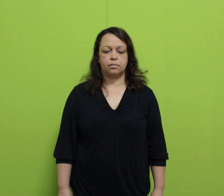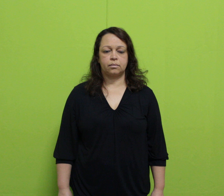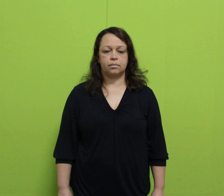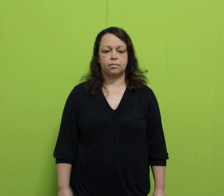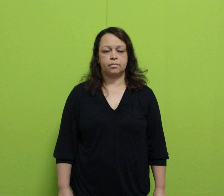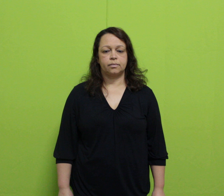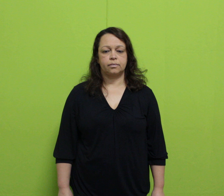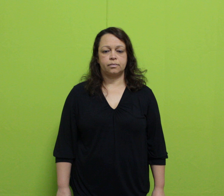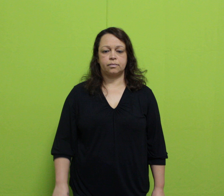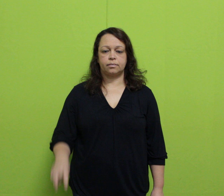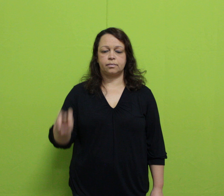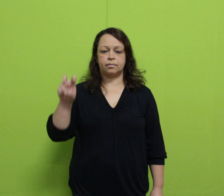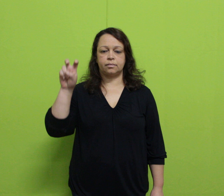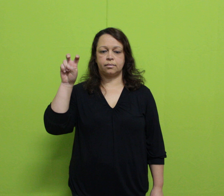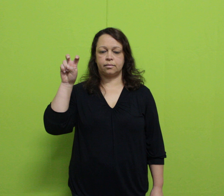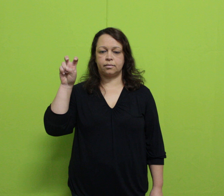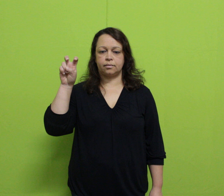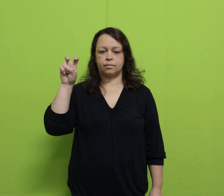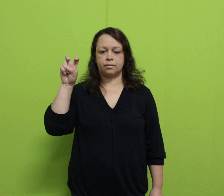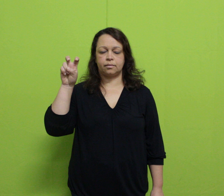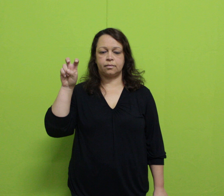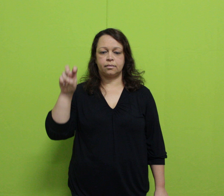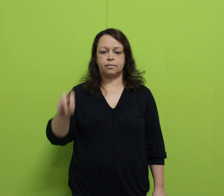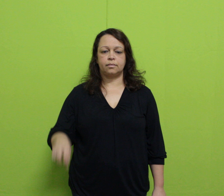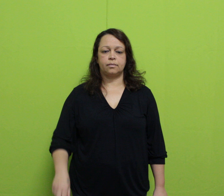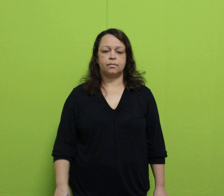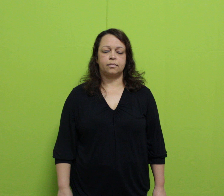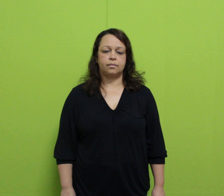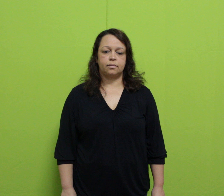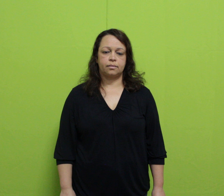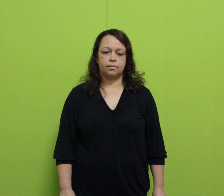cinco